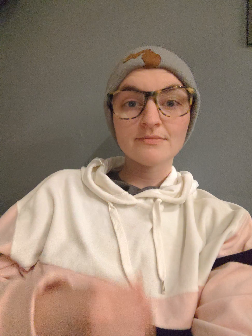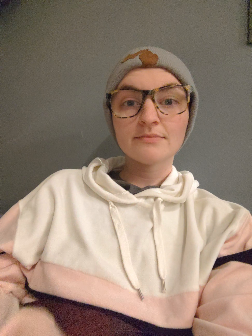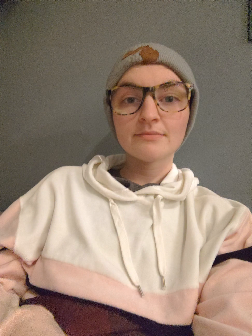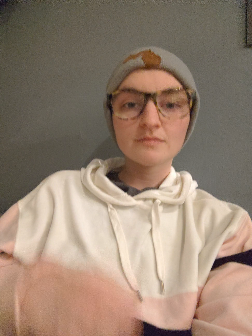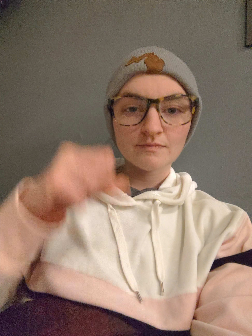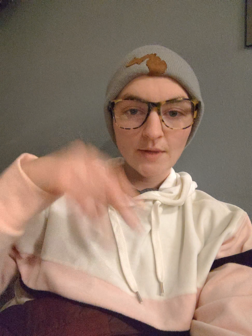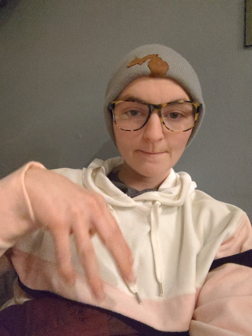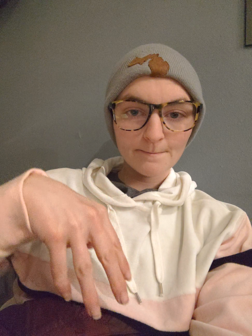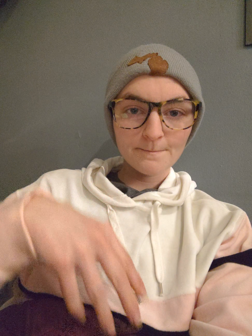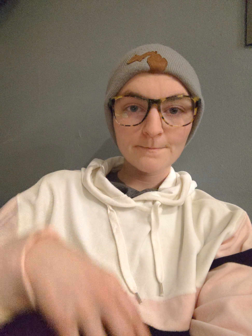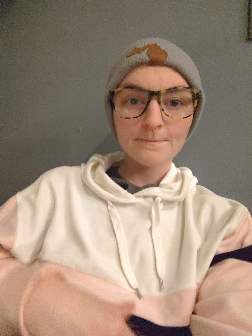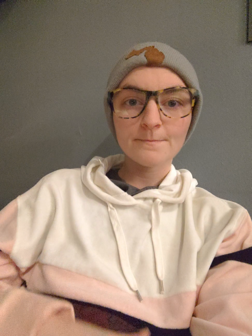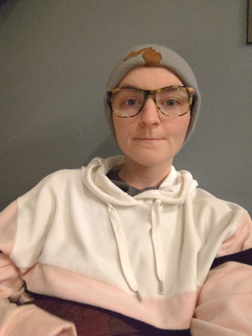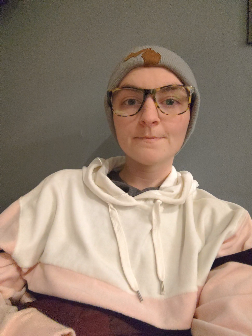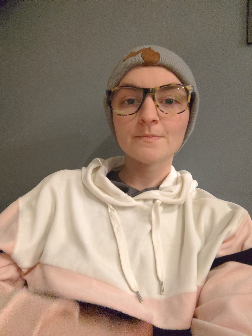drop